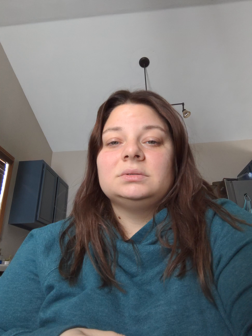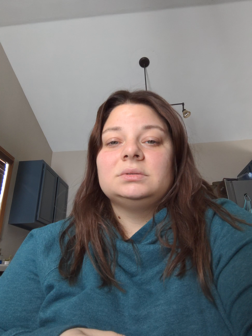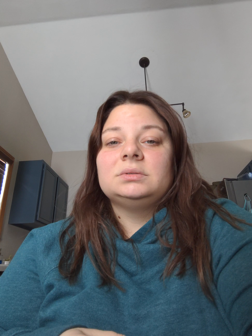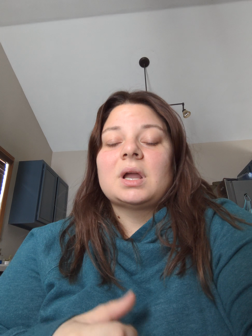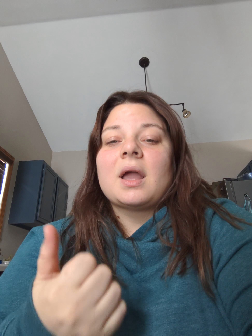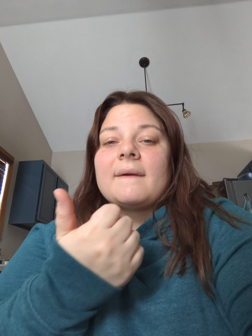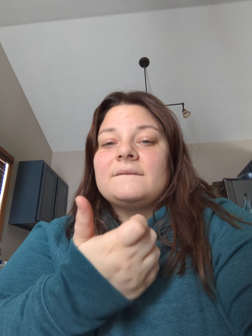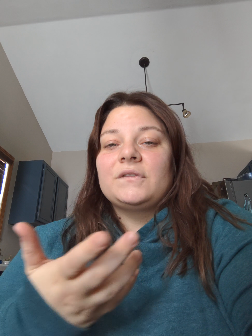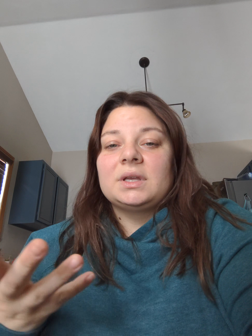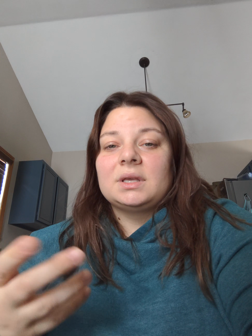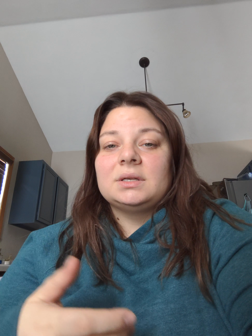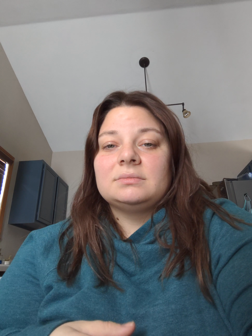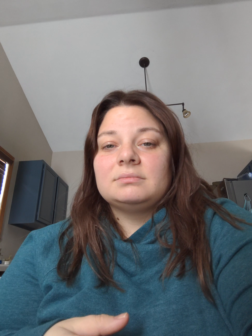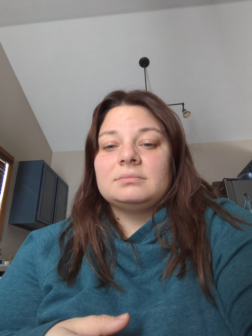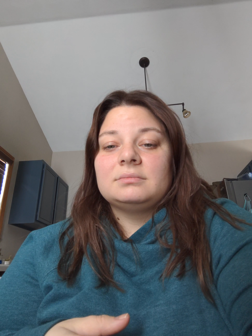every